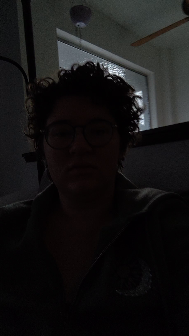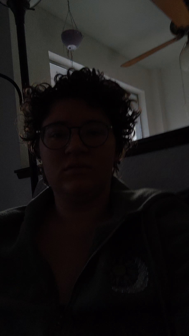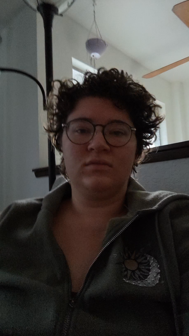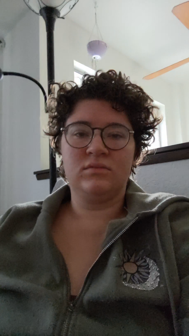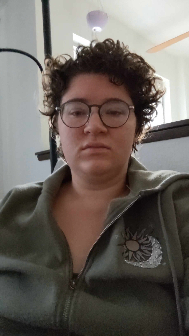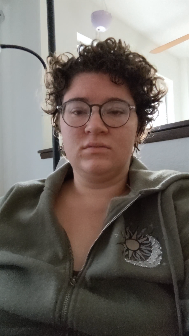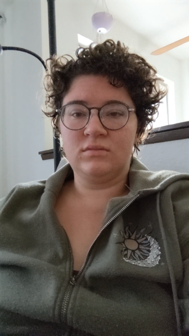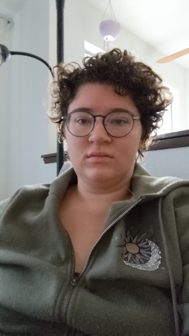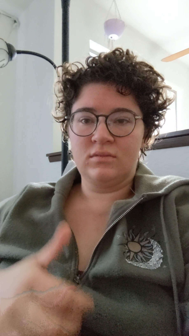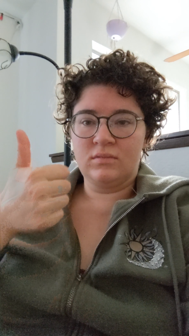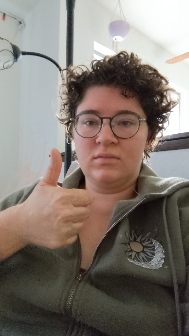help